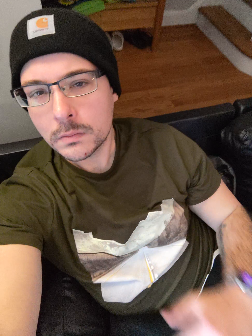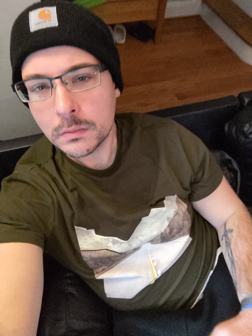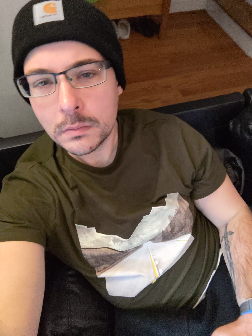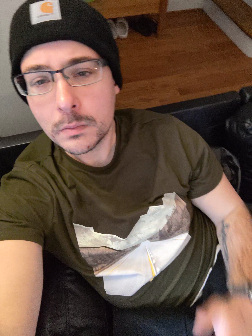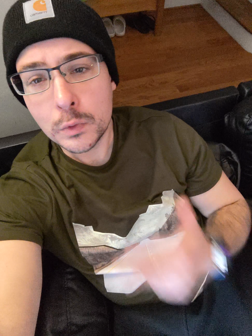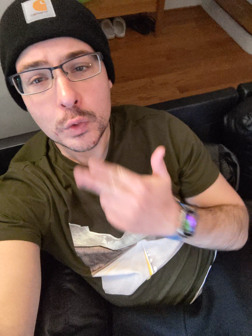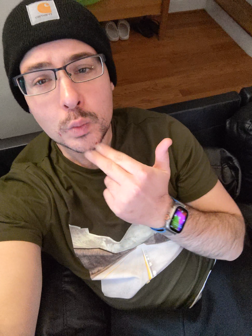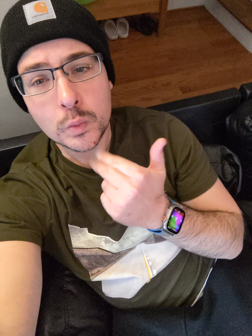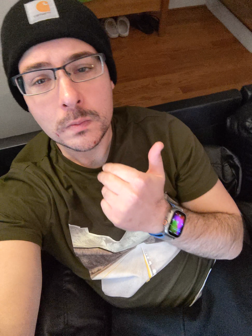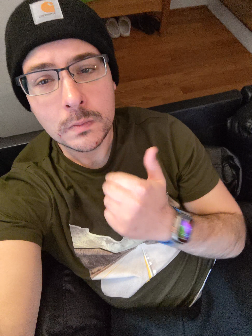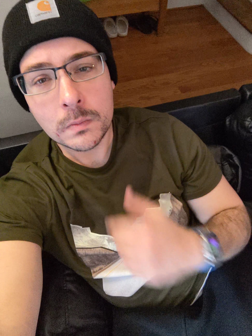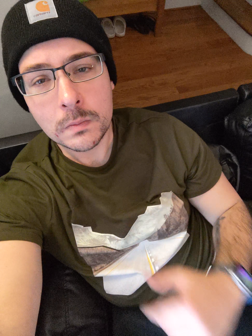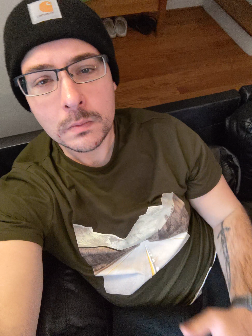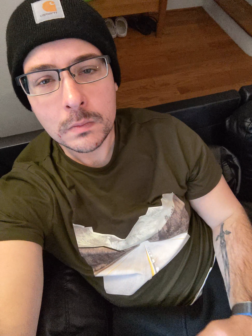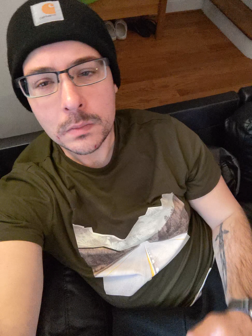cute